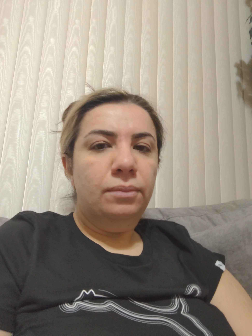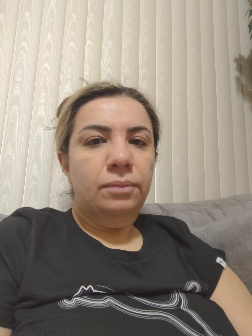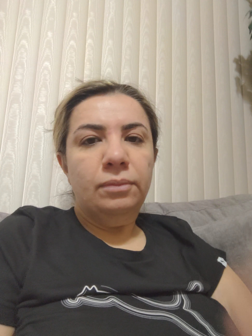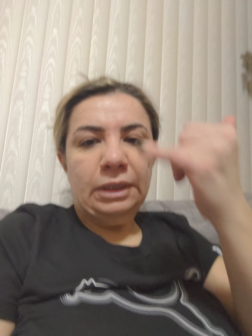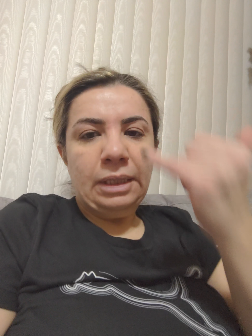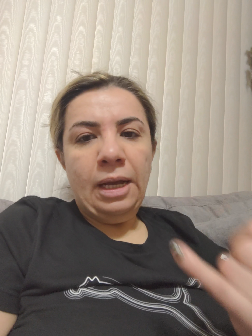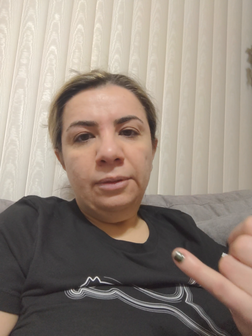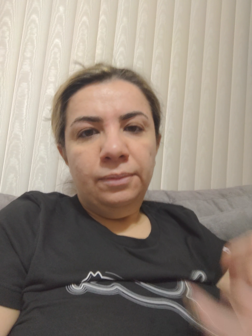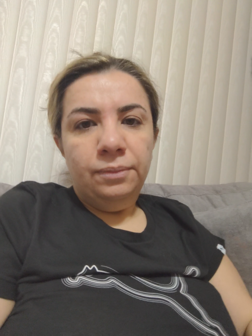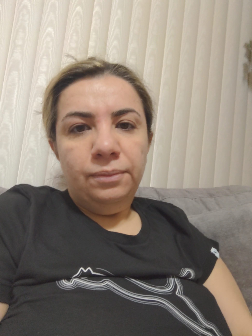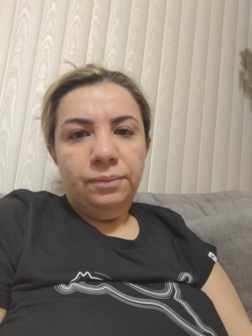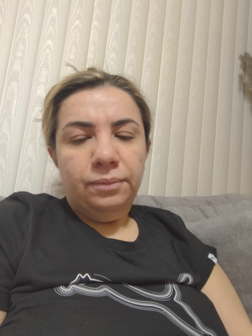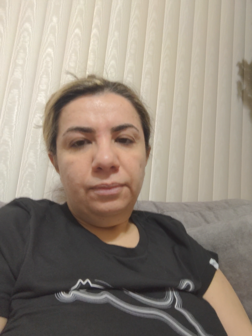now